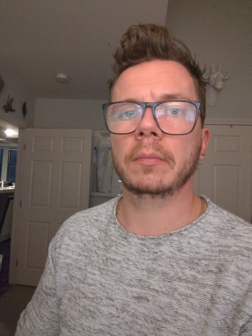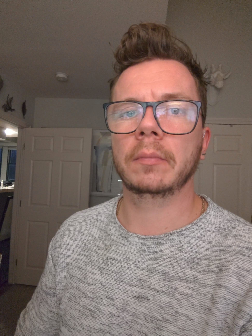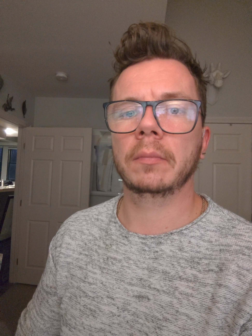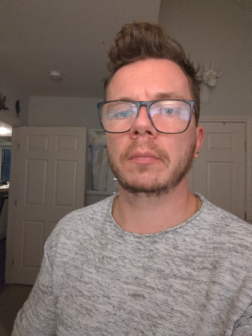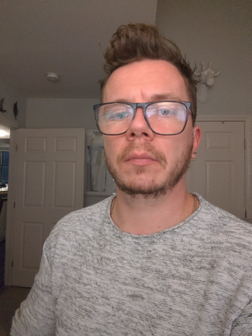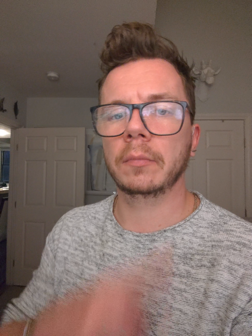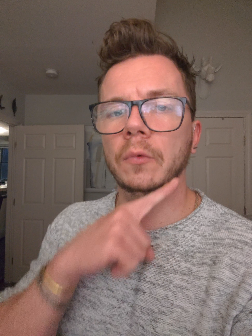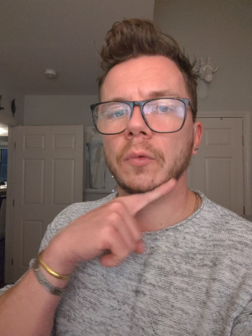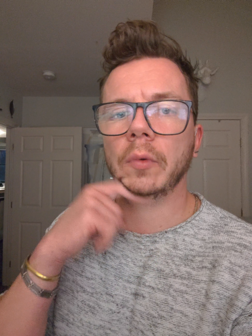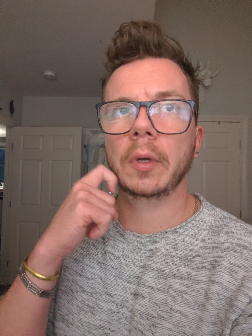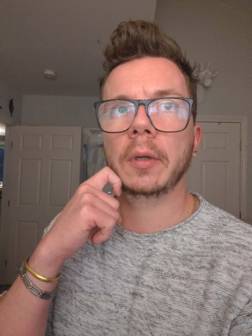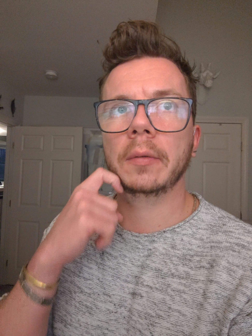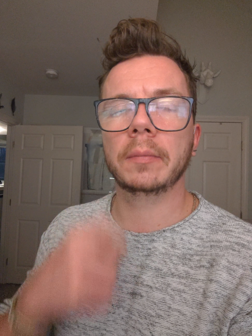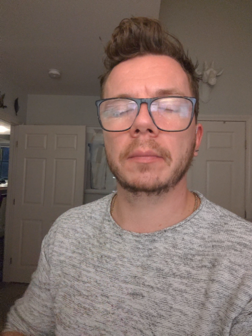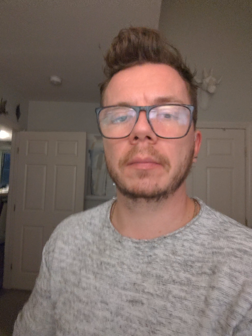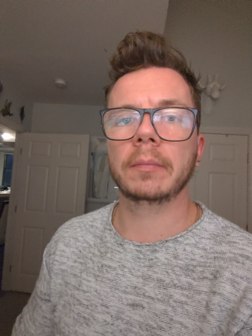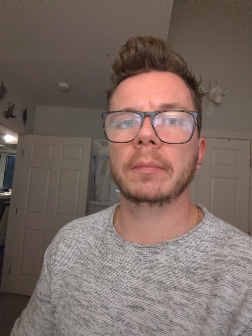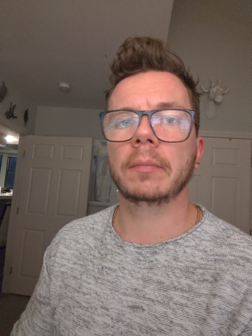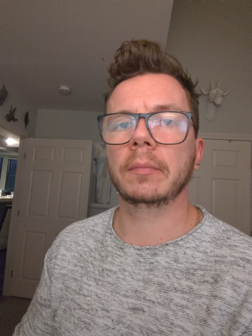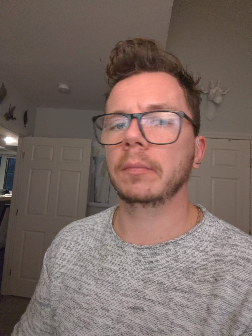dry